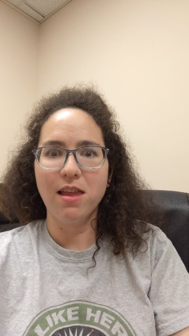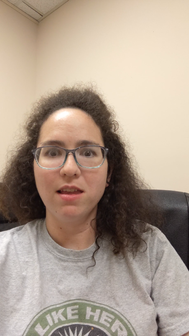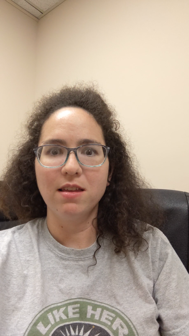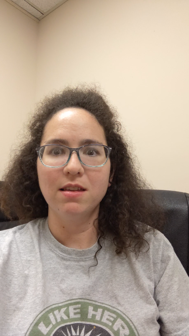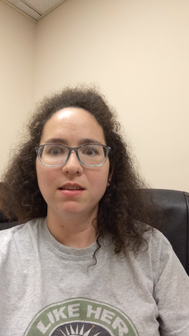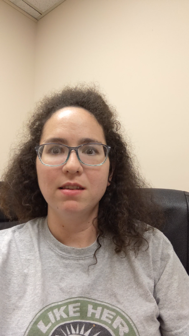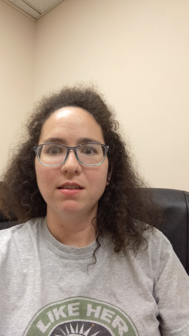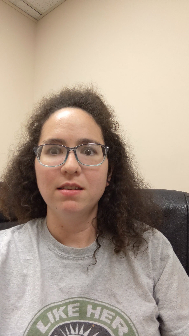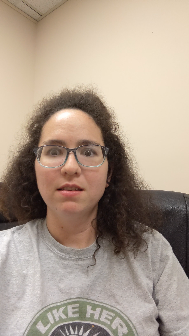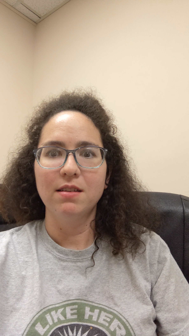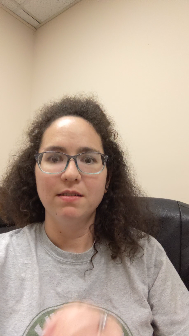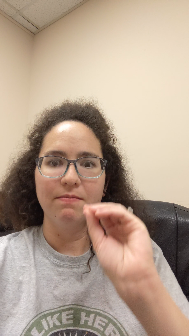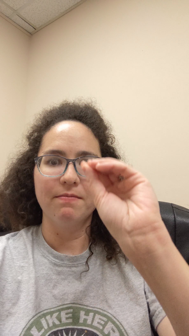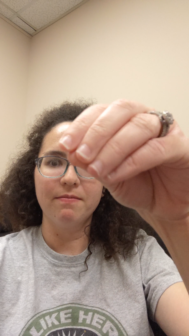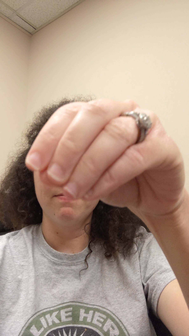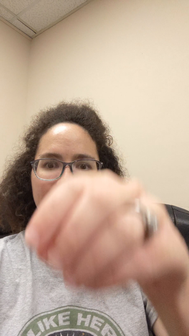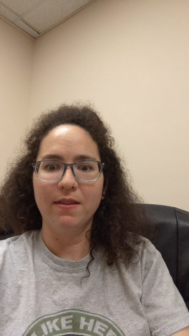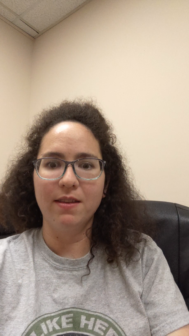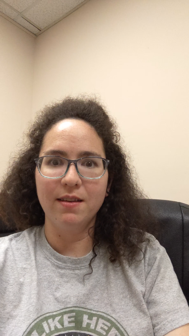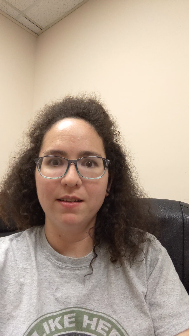put